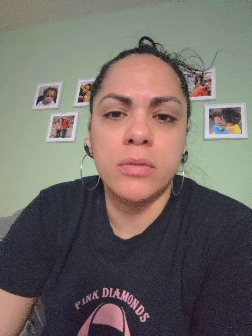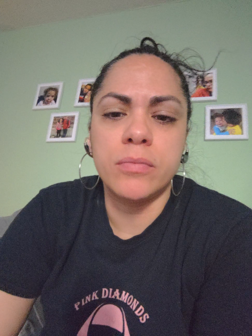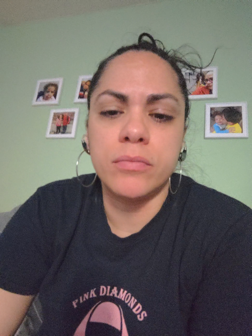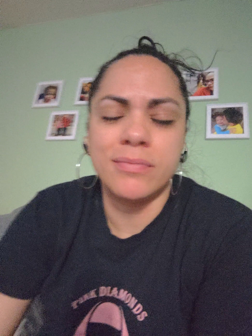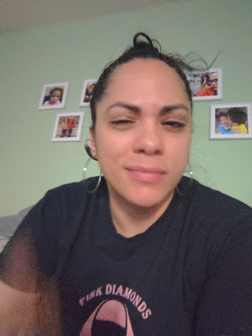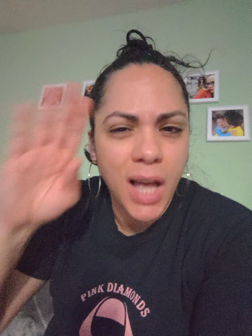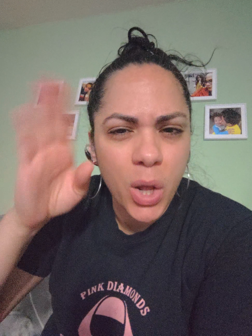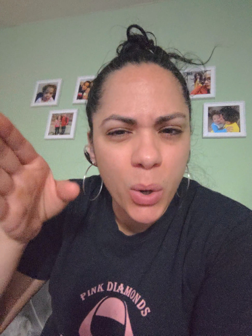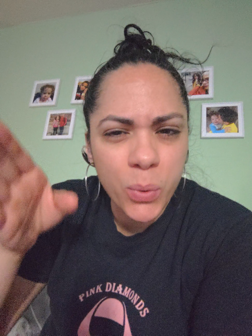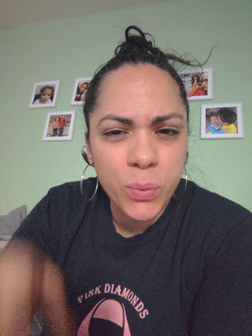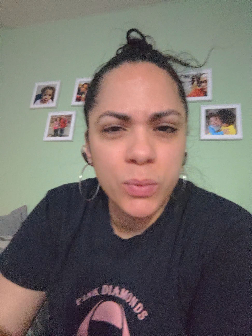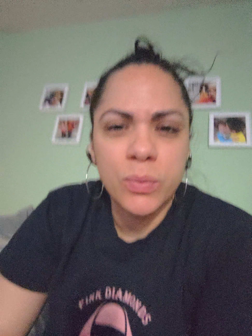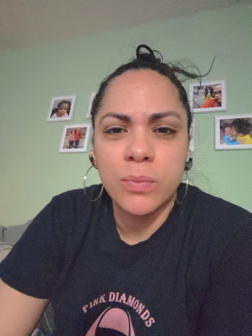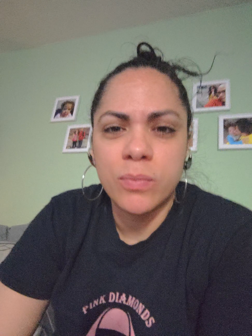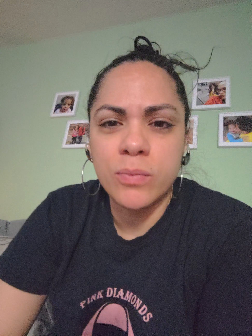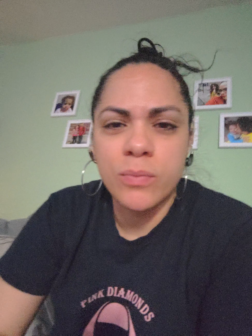hello